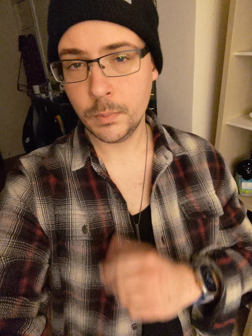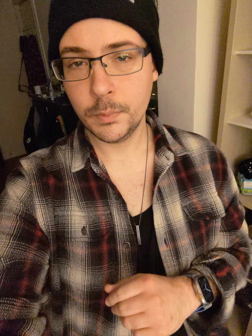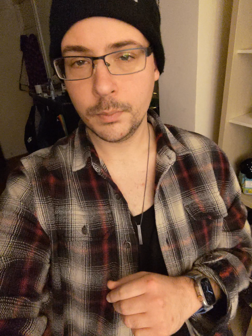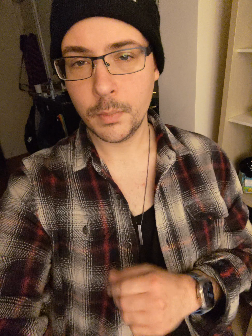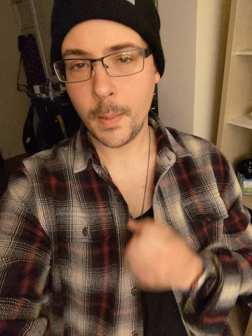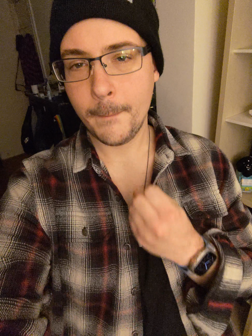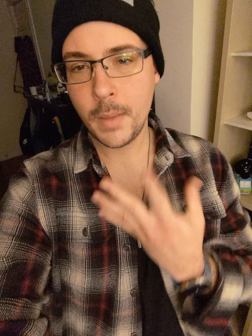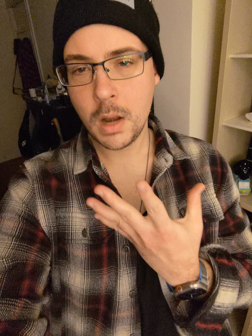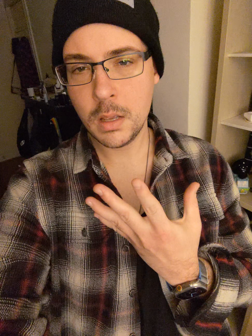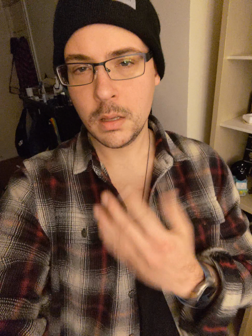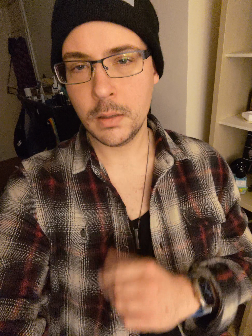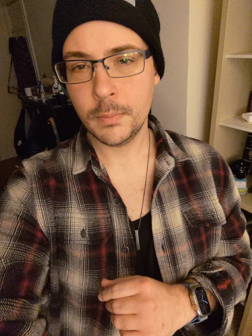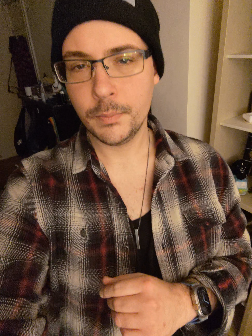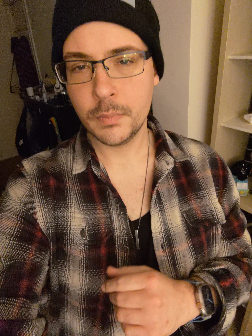many